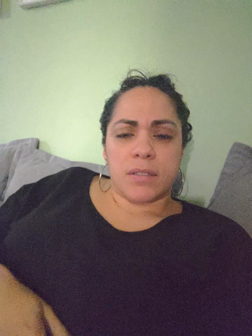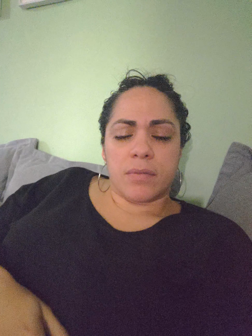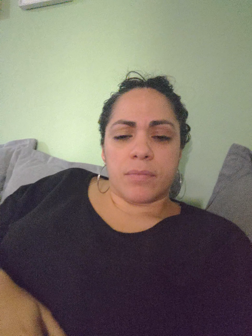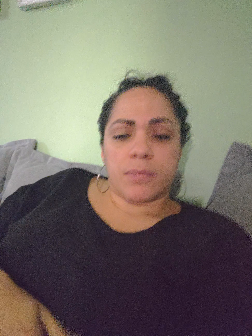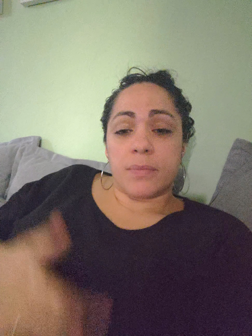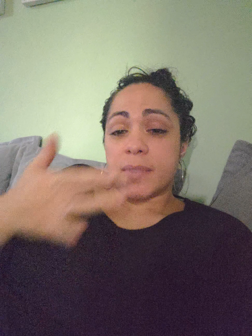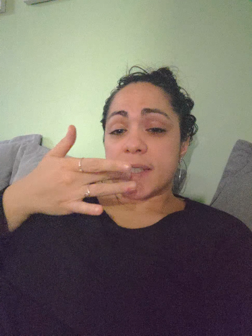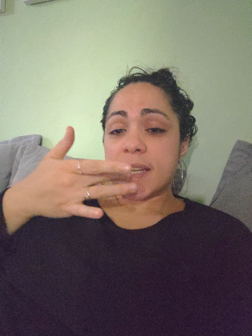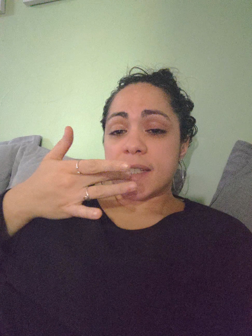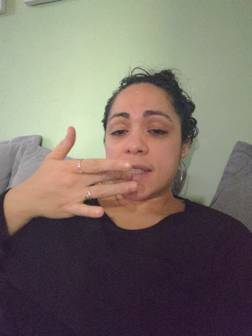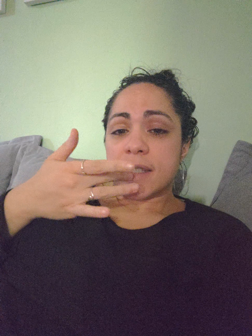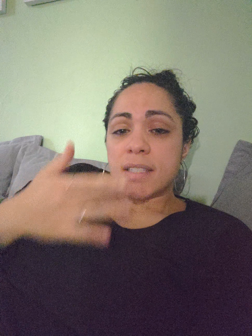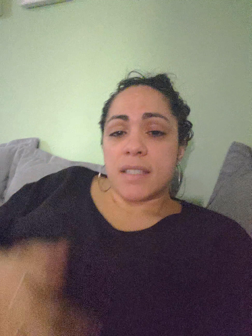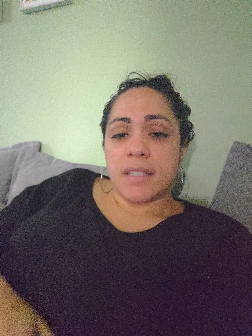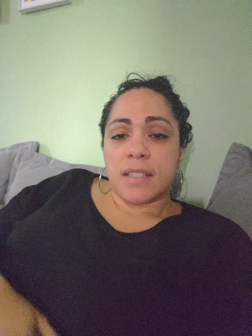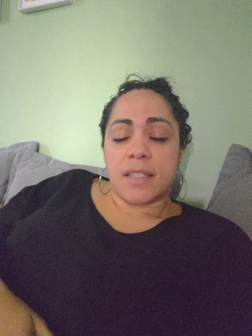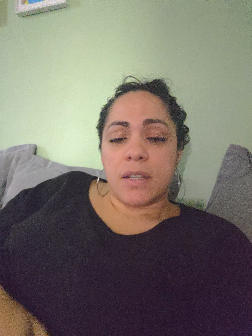taste